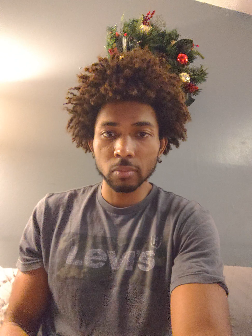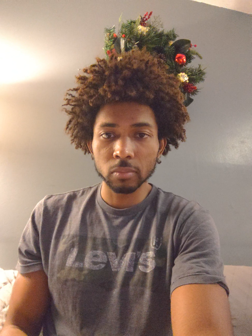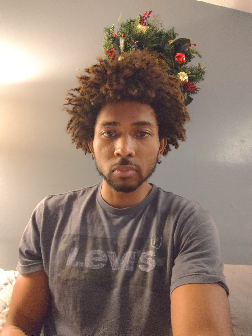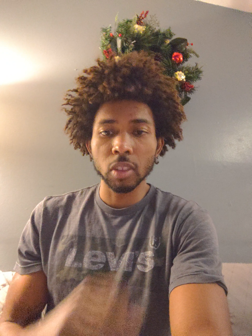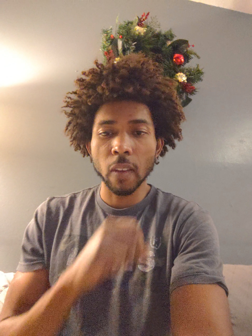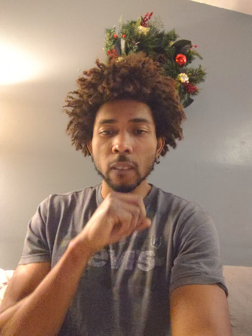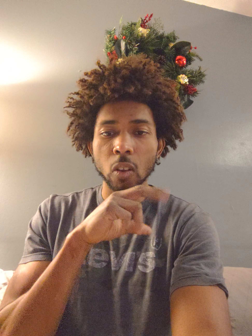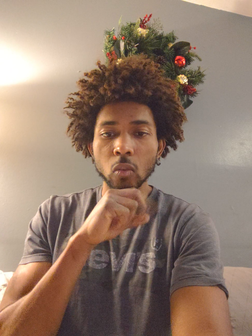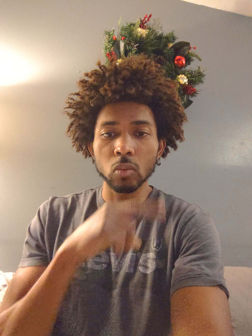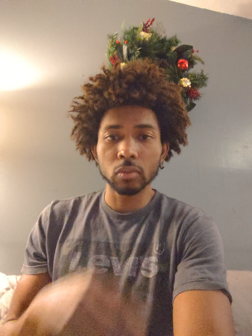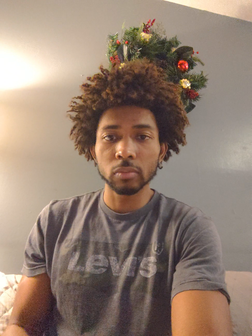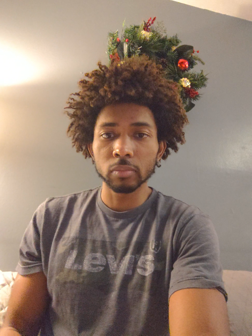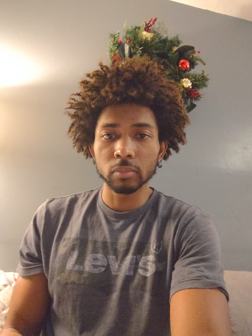frog